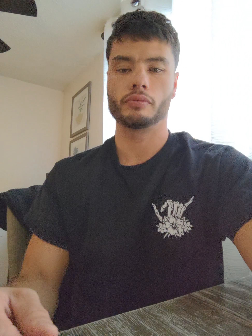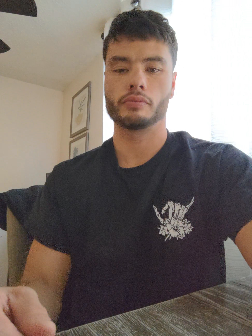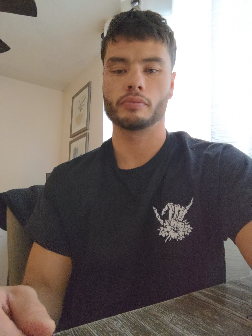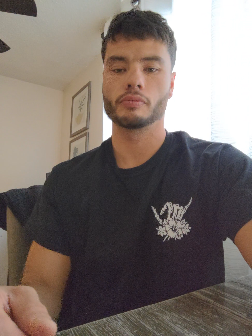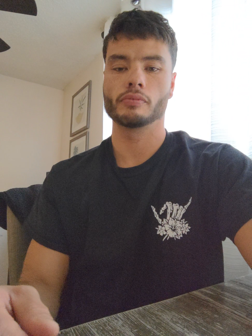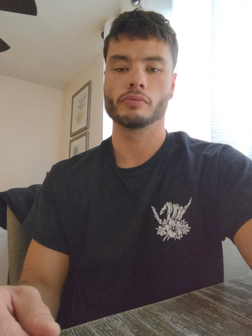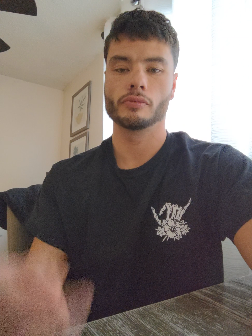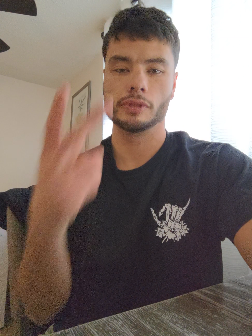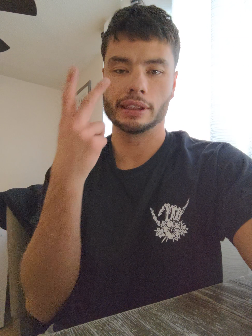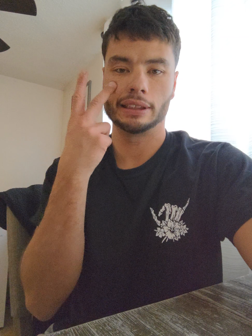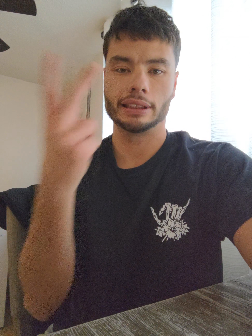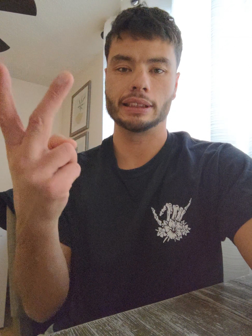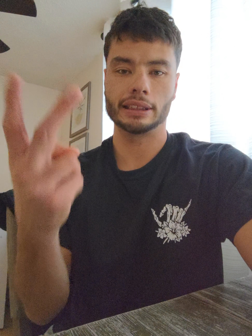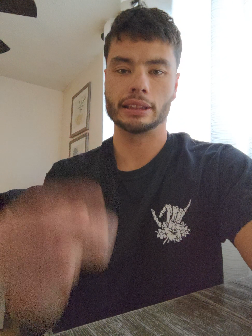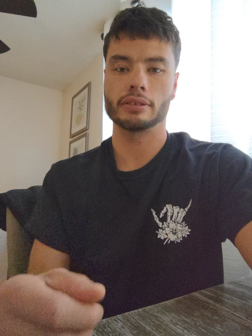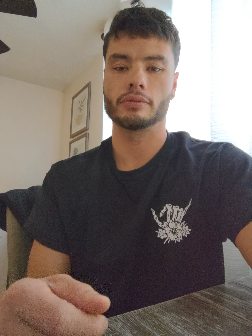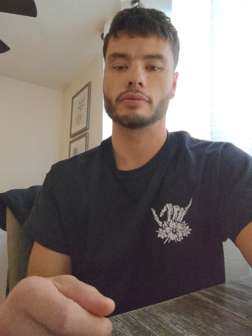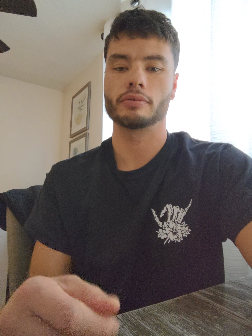see